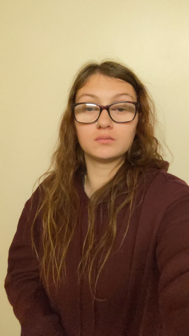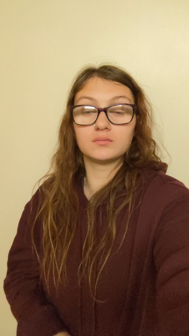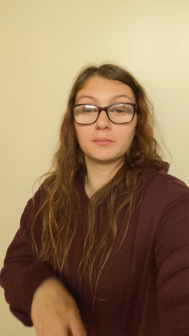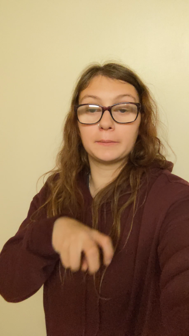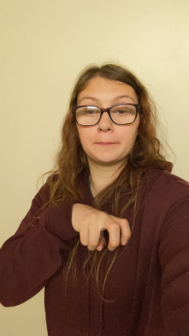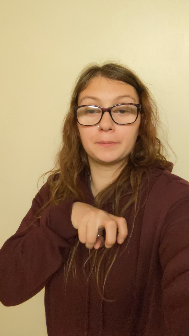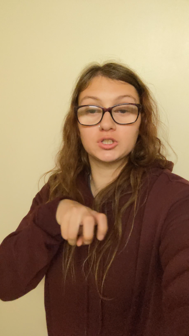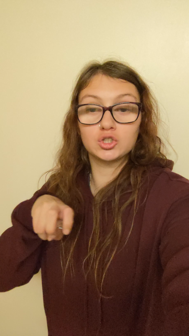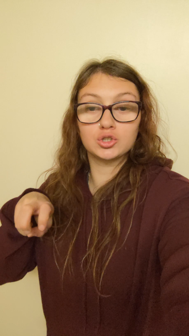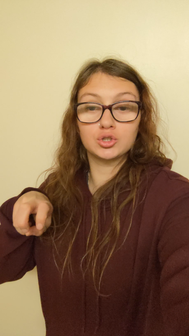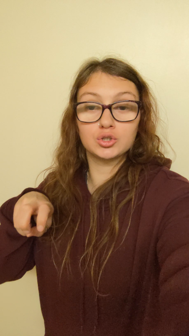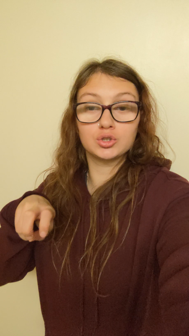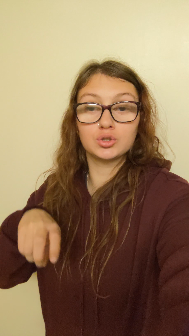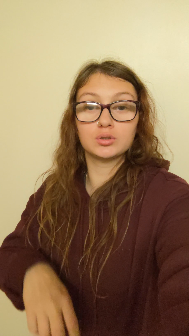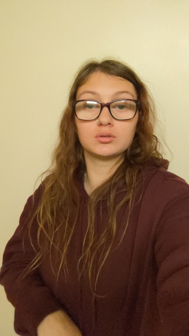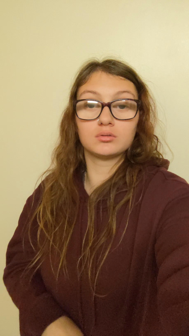bench